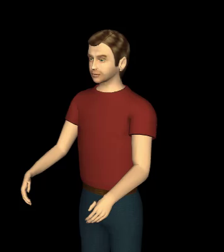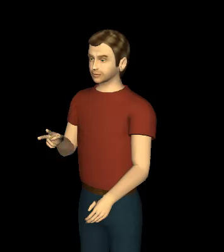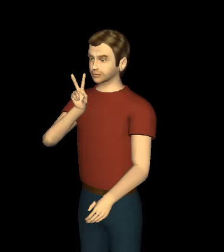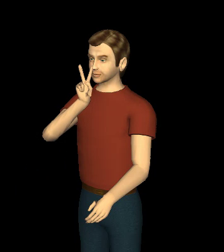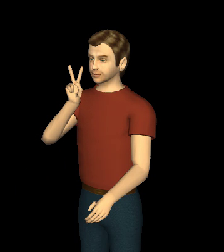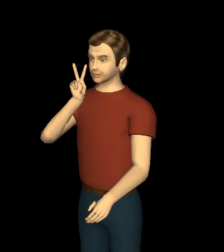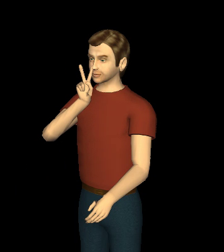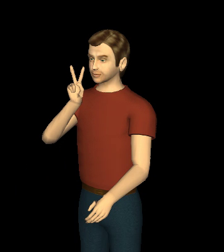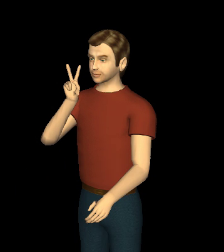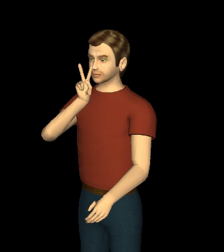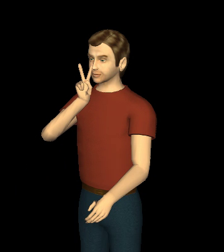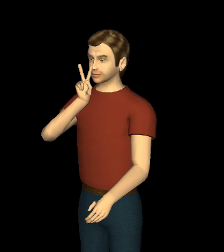مضحك